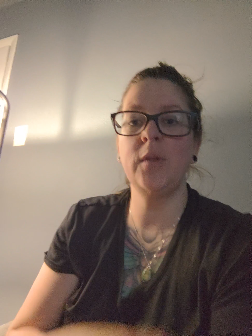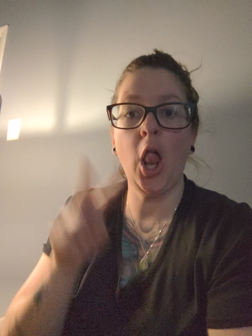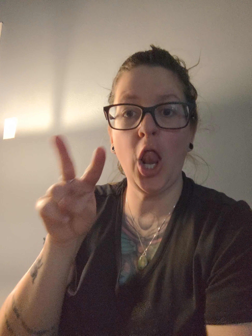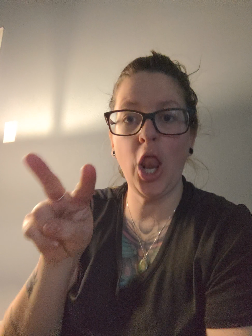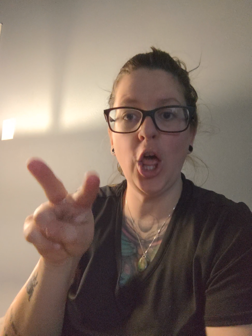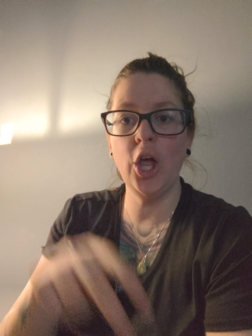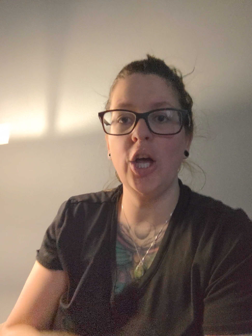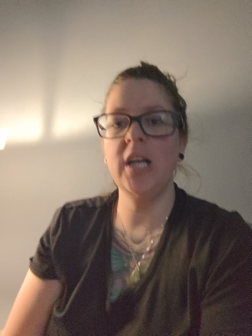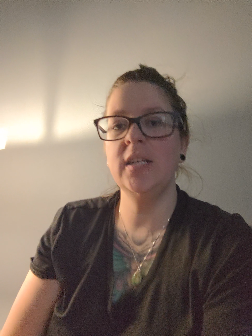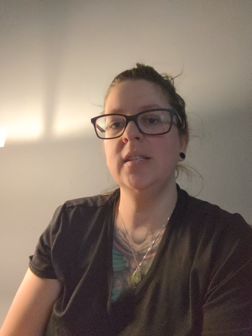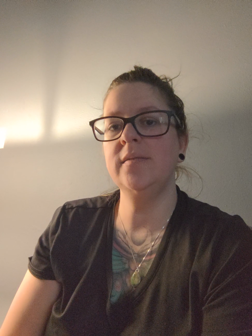look